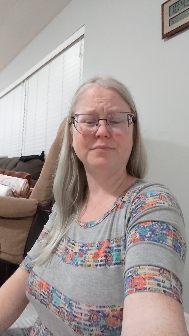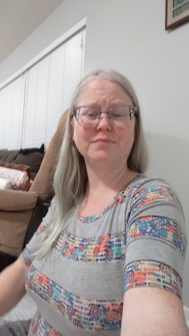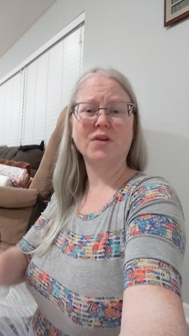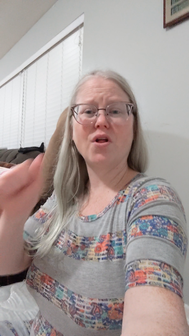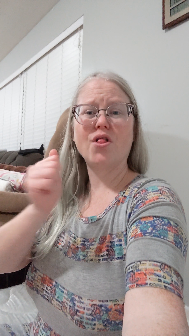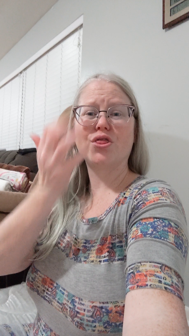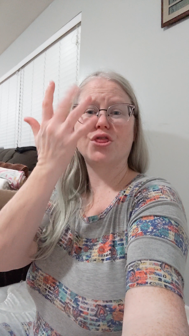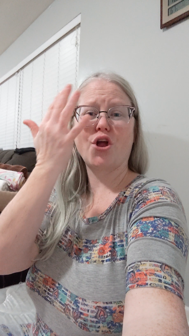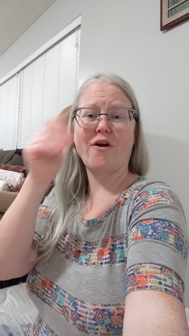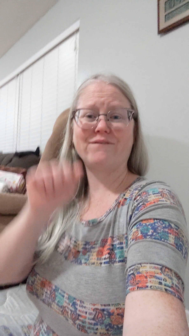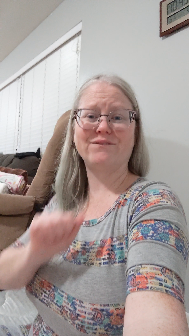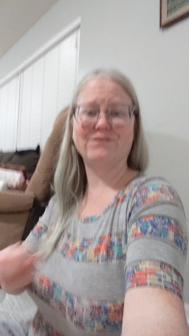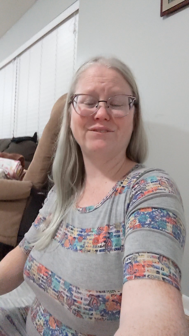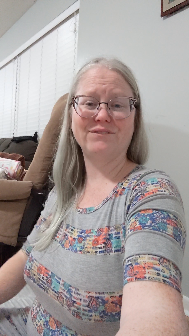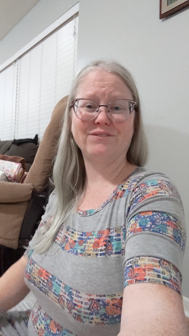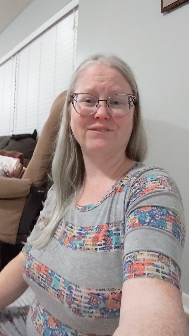gloves